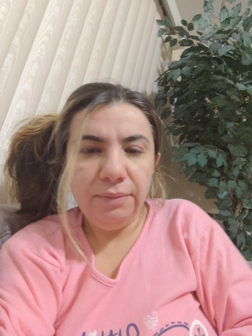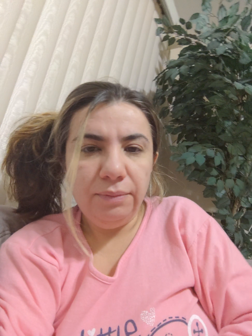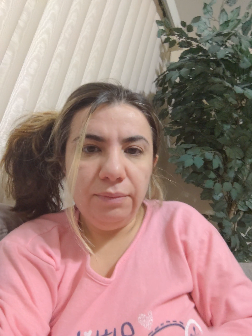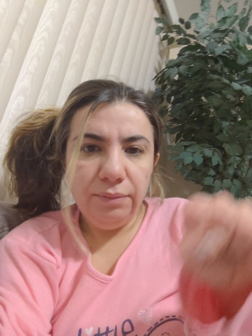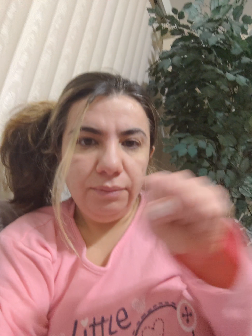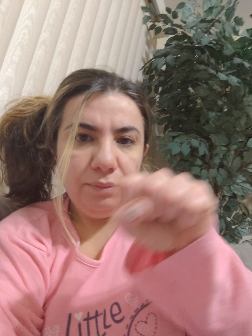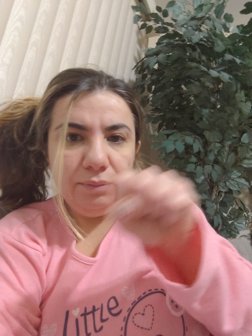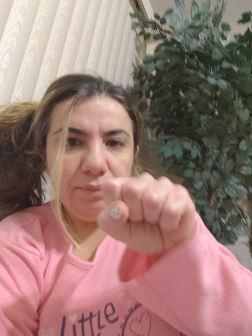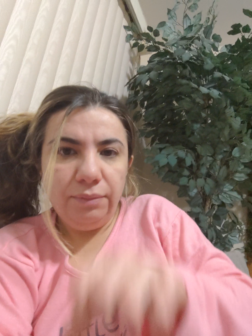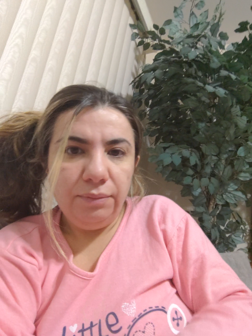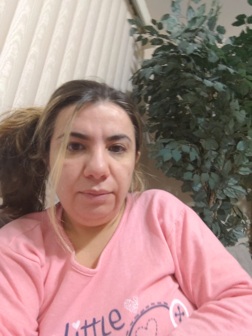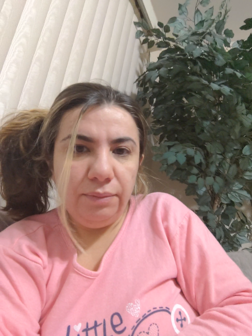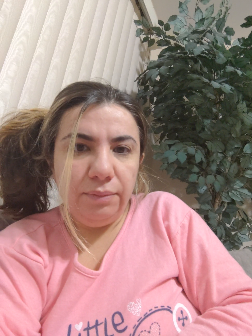shoe